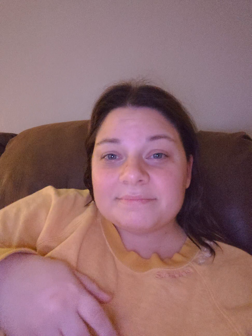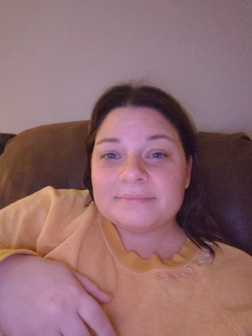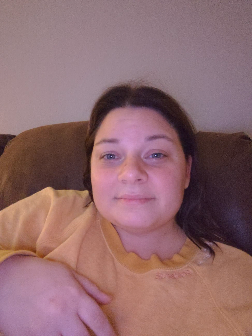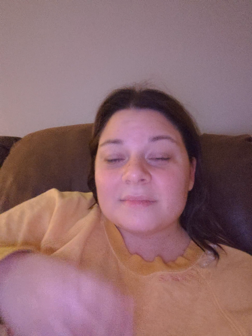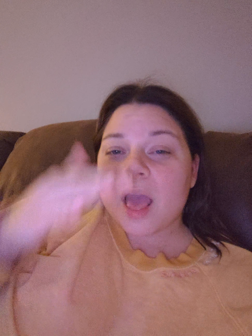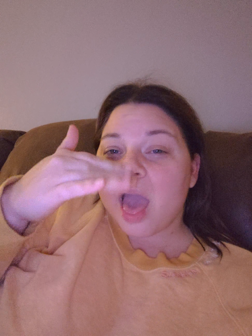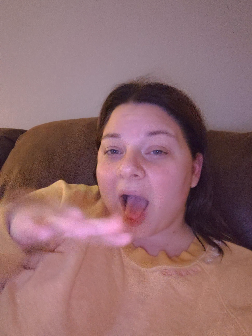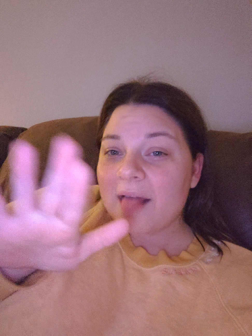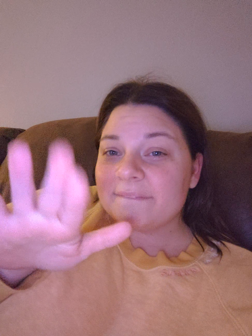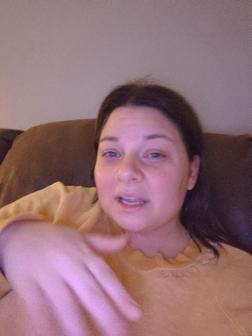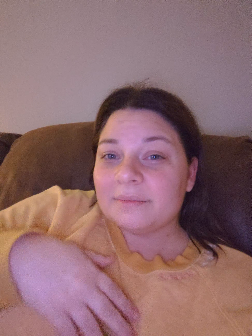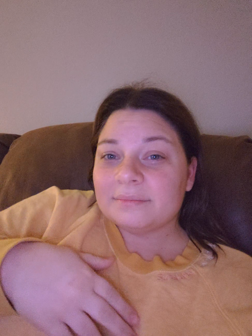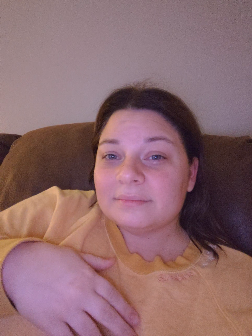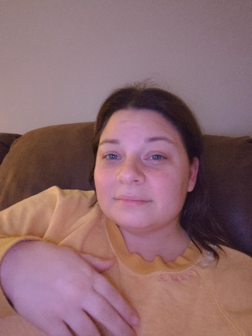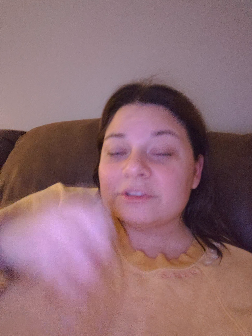elephant